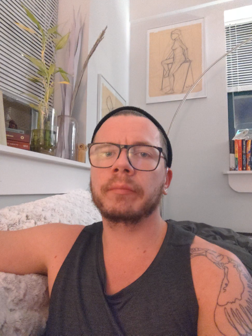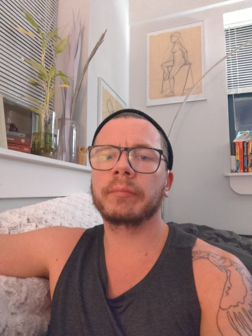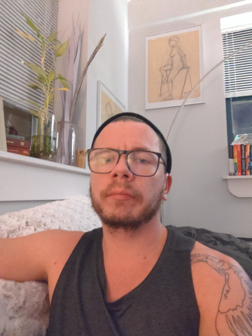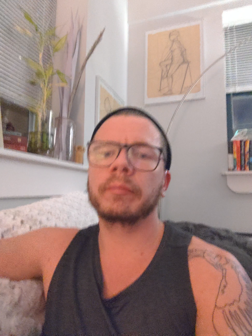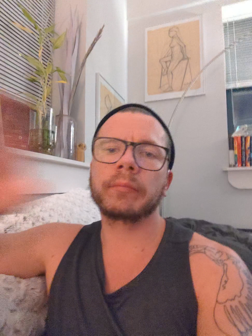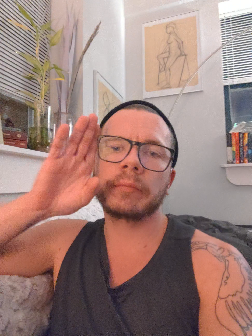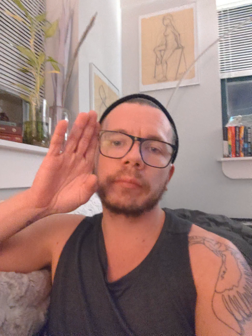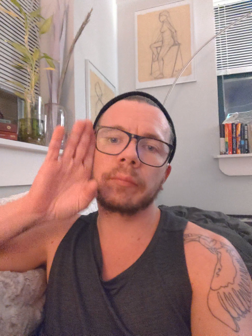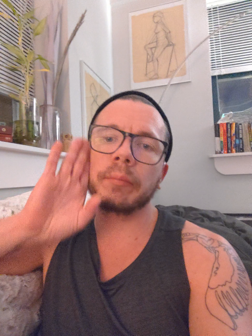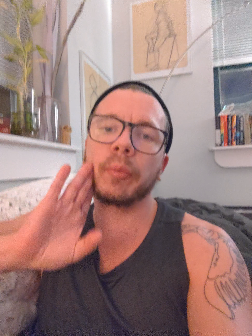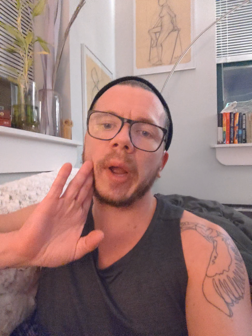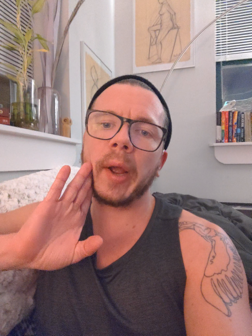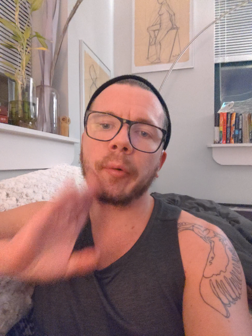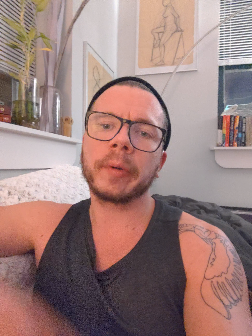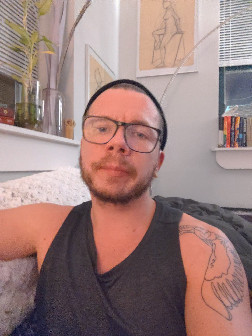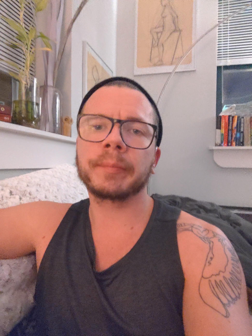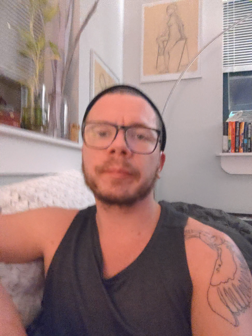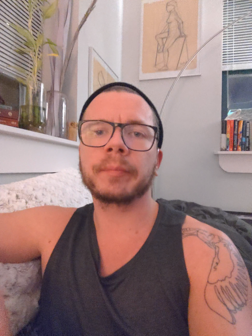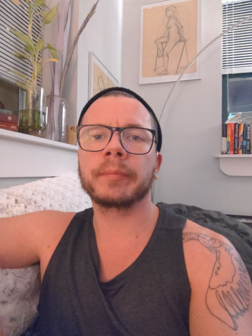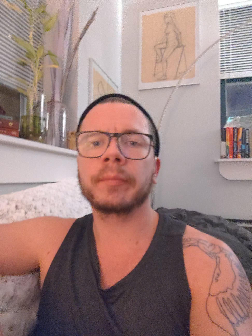brown